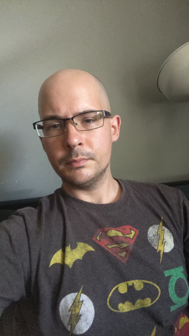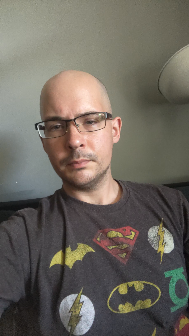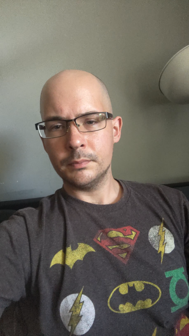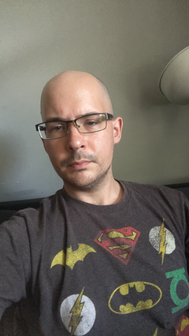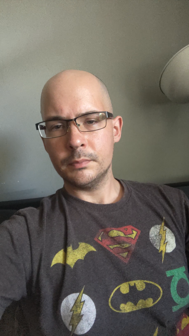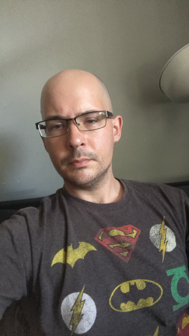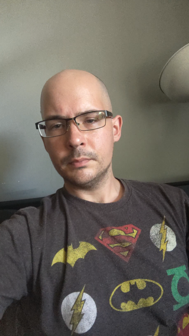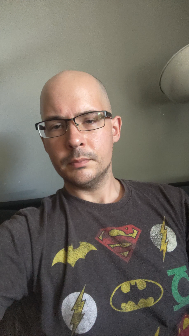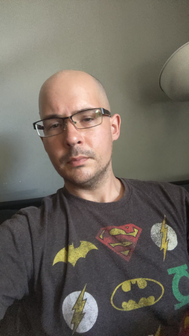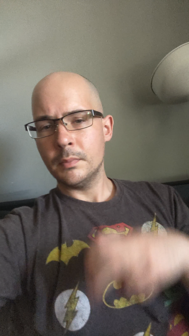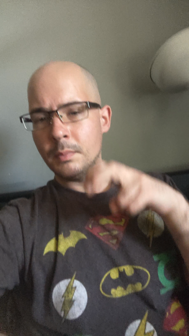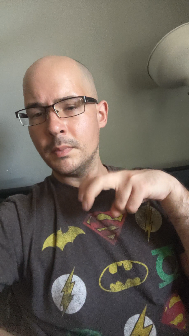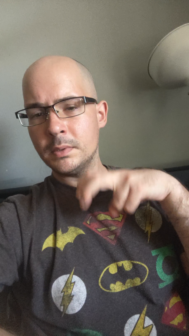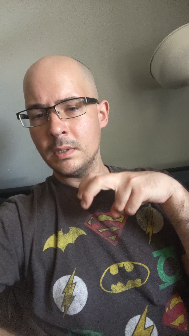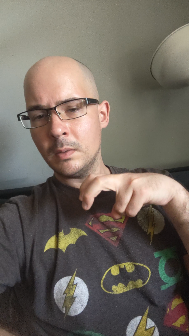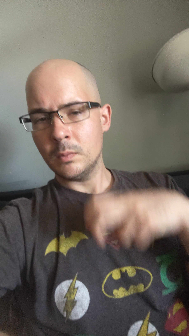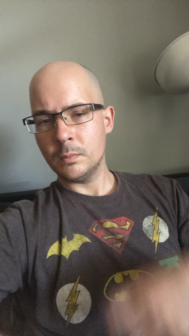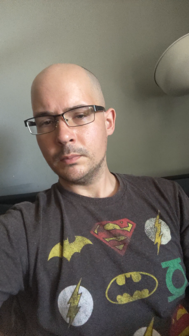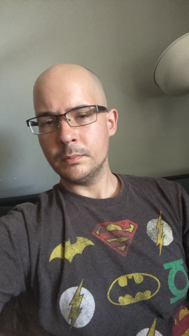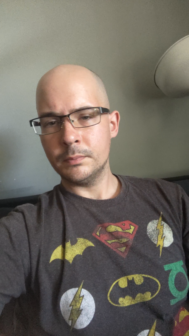potato